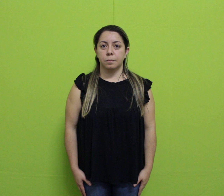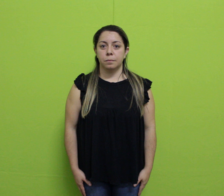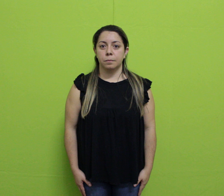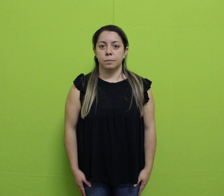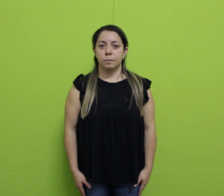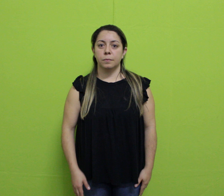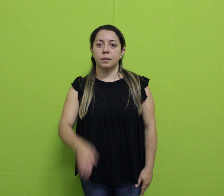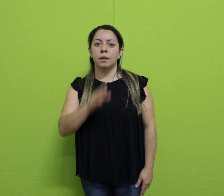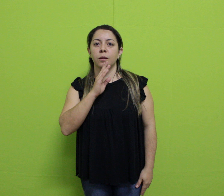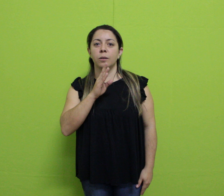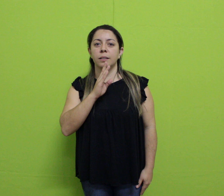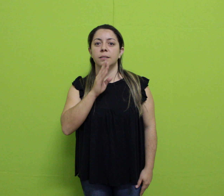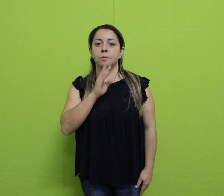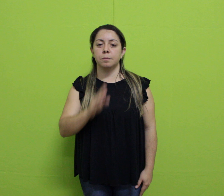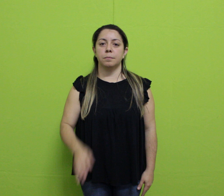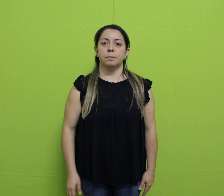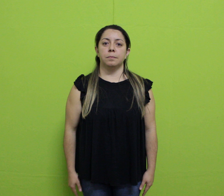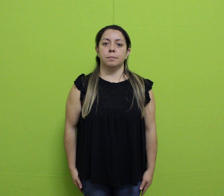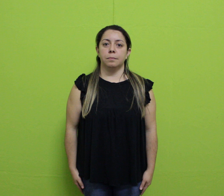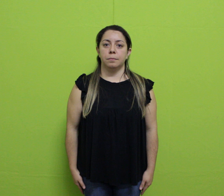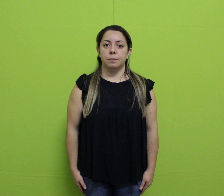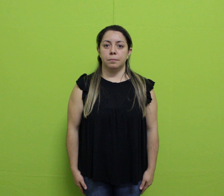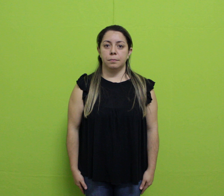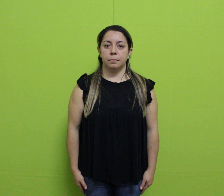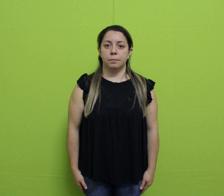conhecer